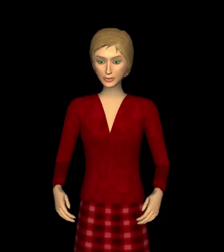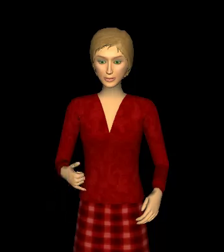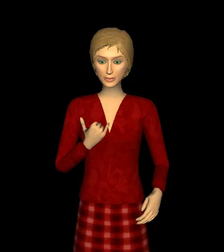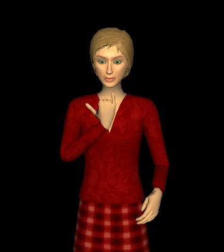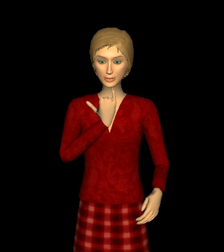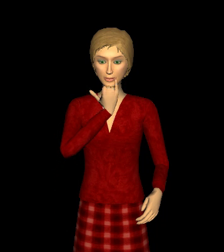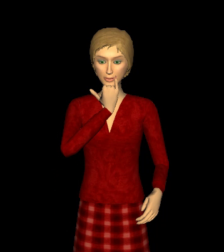خطأ